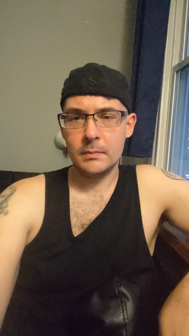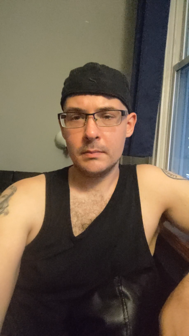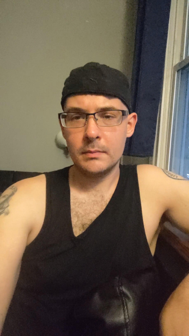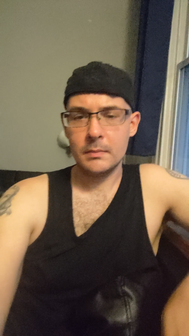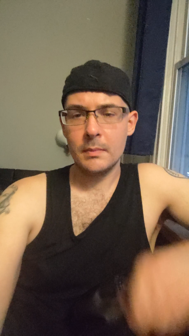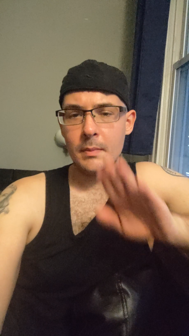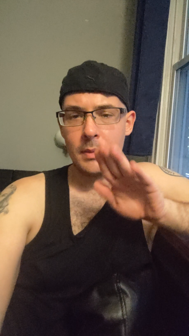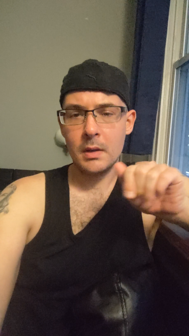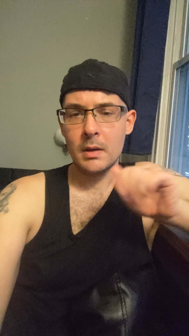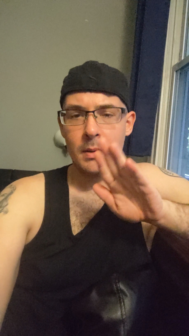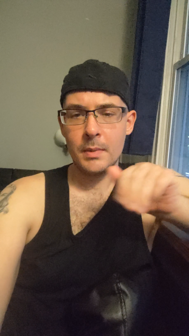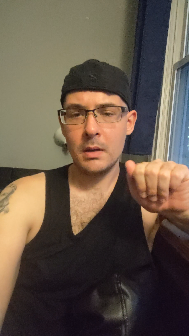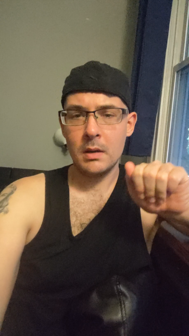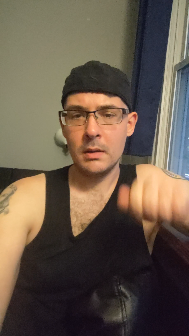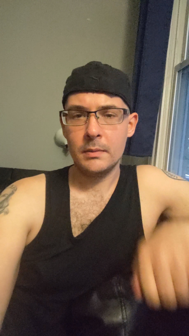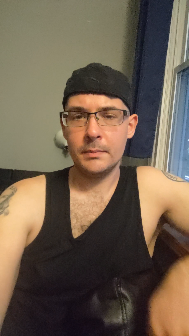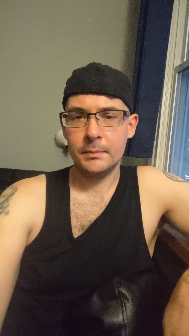baa baa